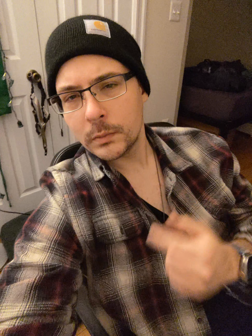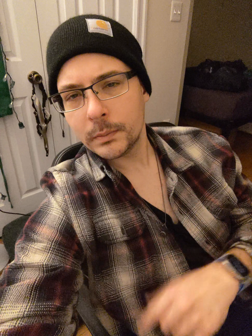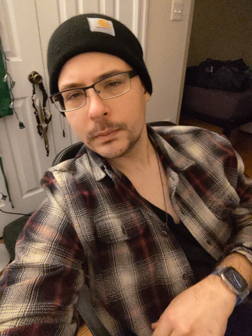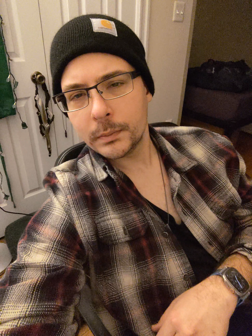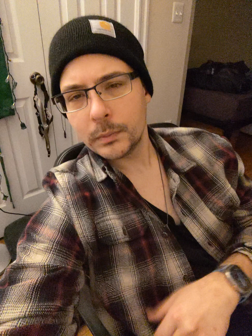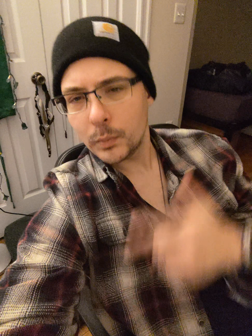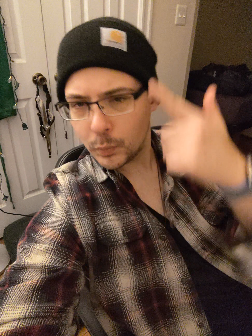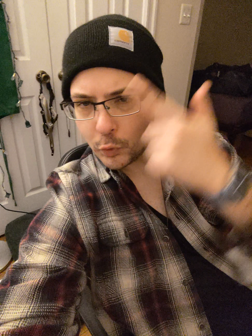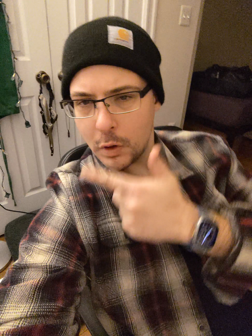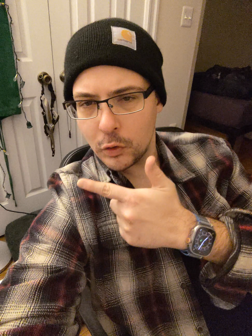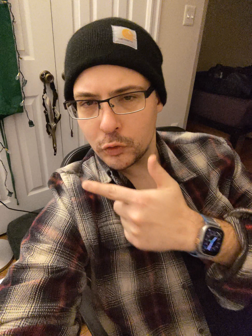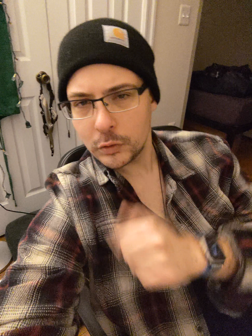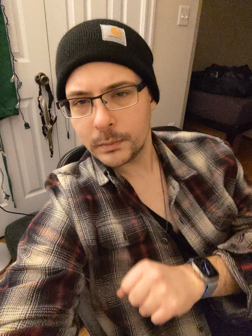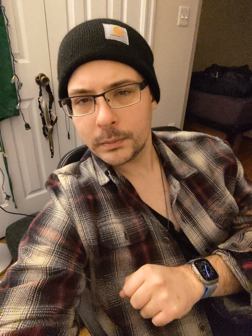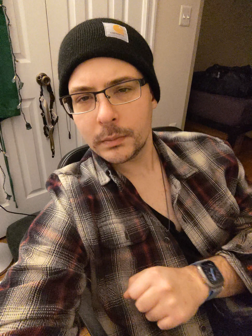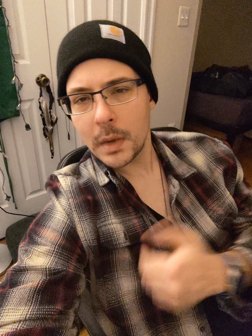brother